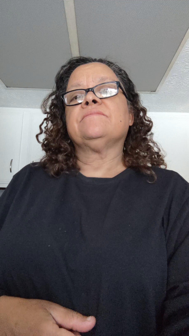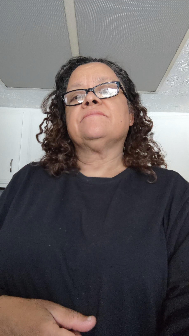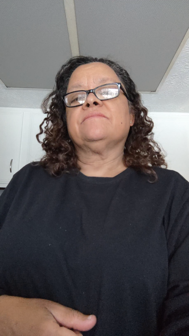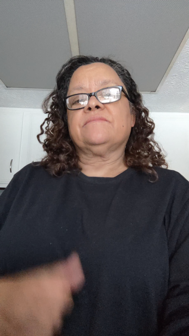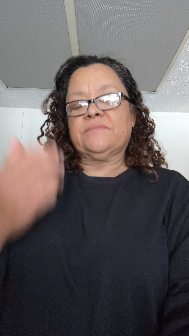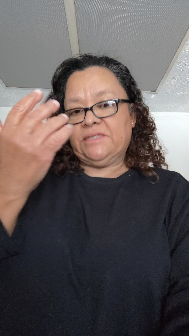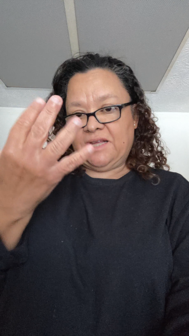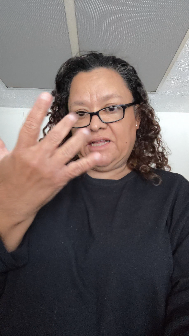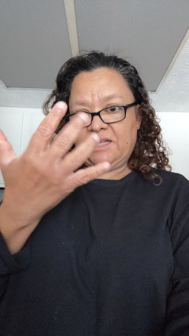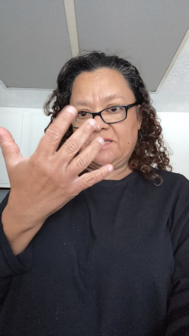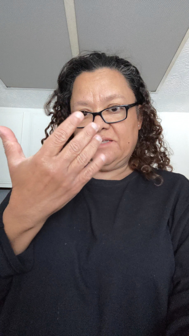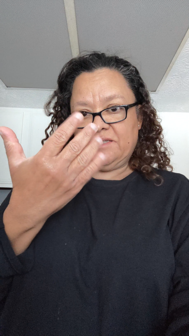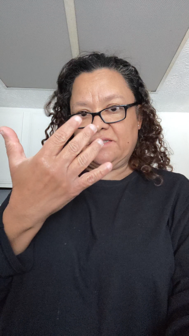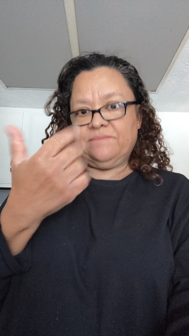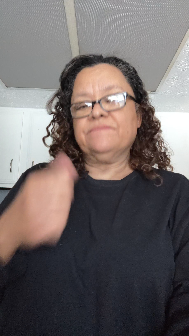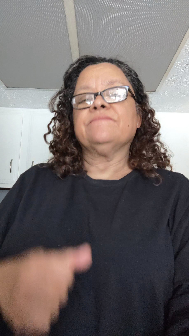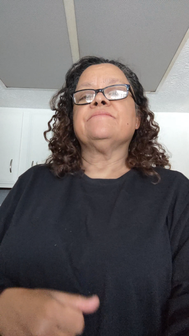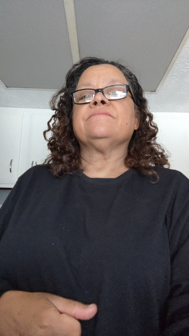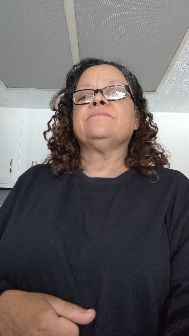hand